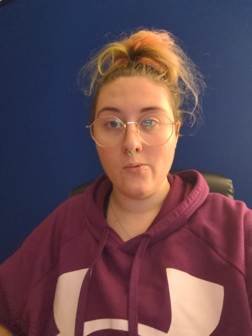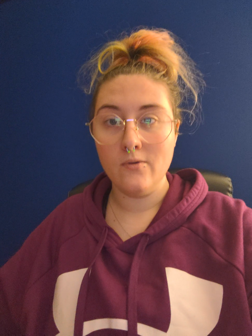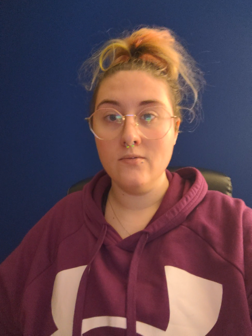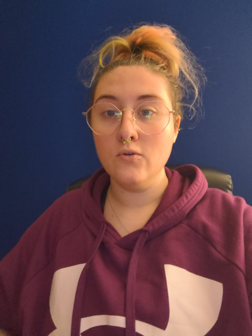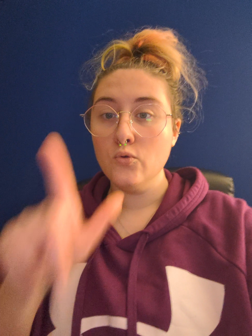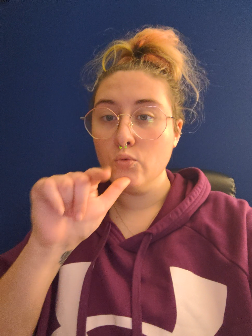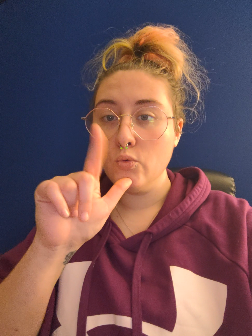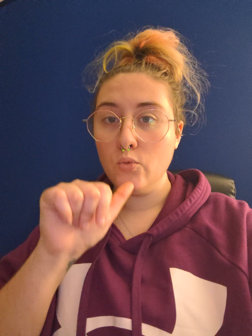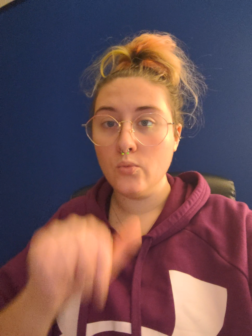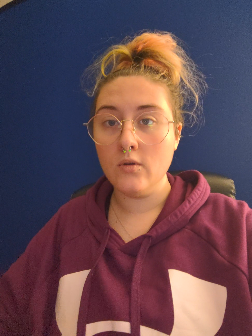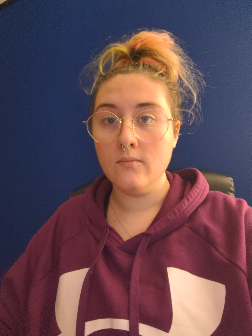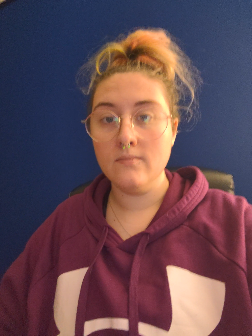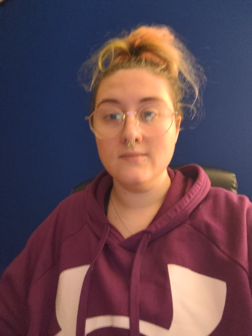who